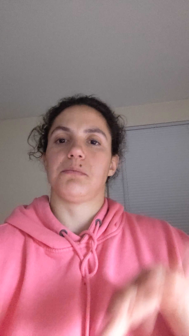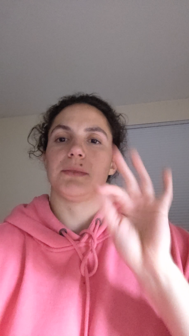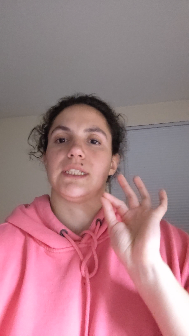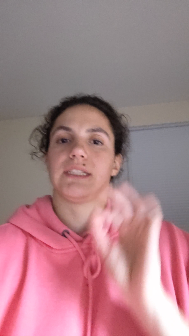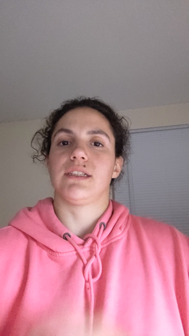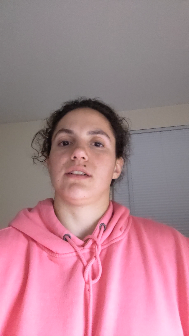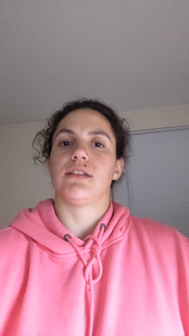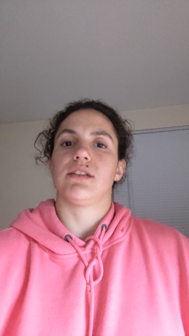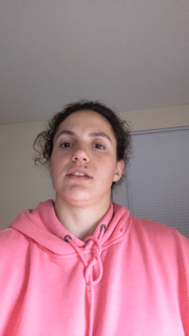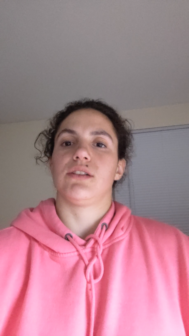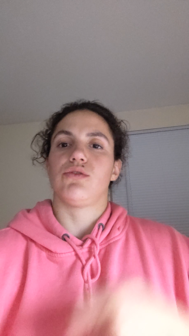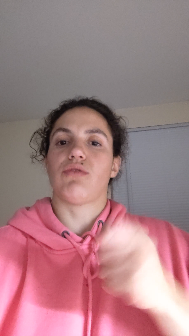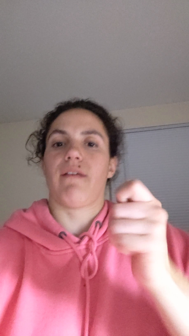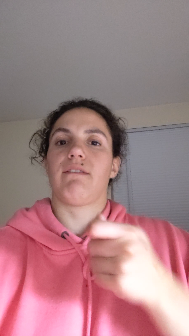shovel